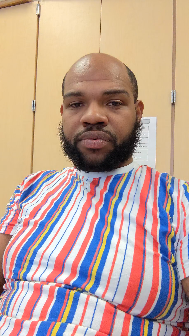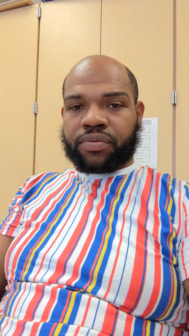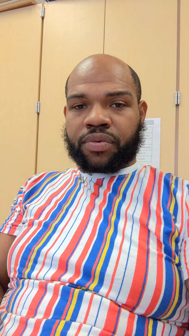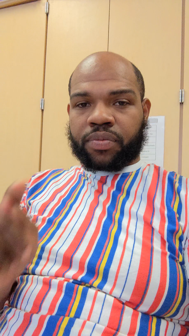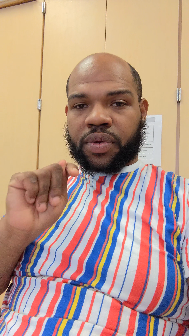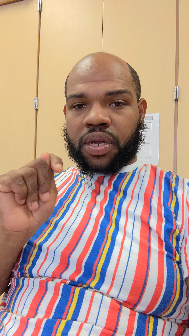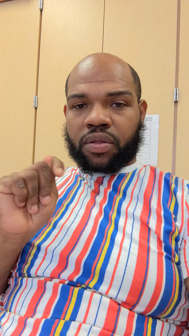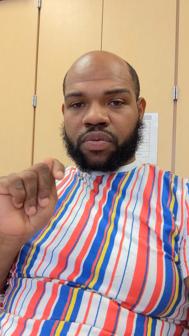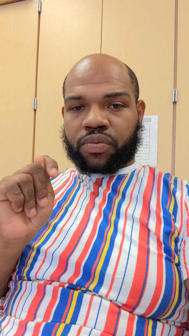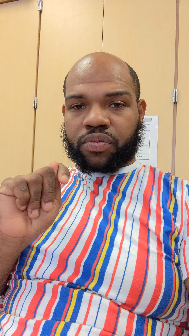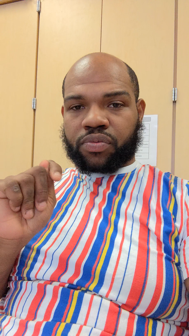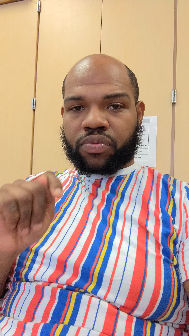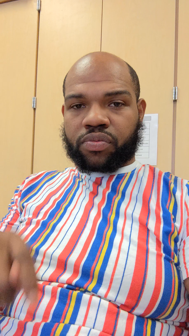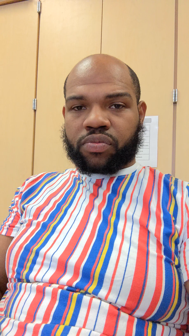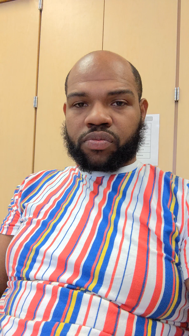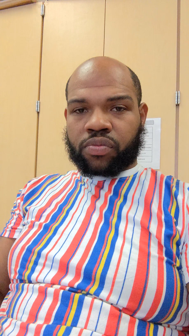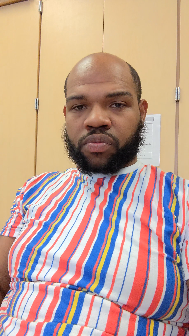bathroom